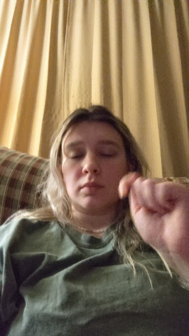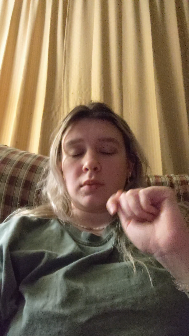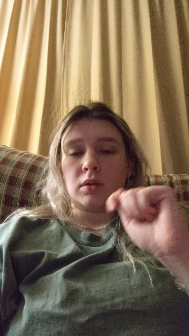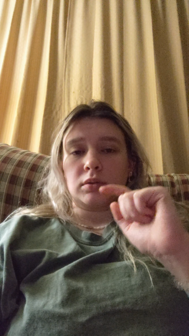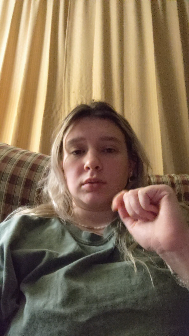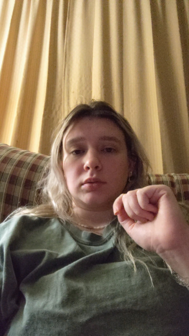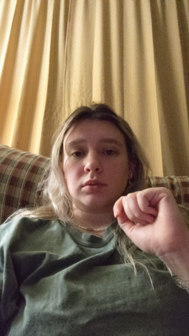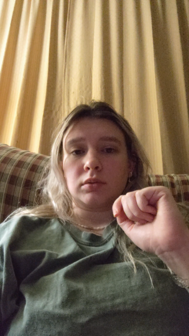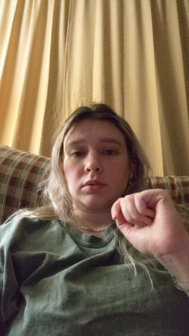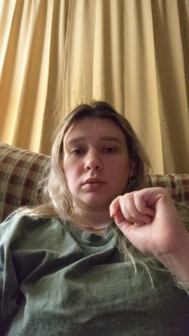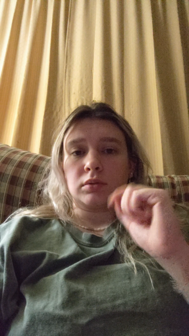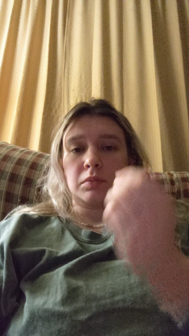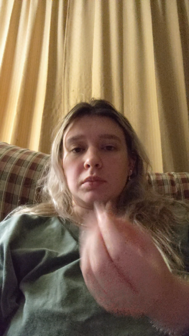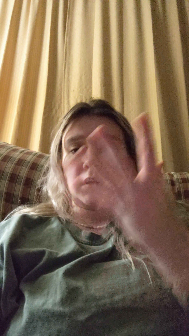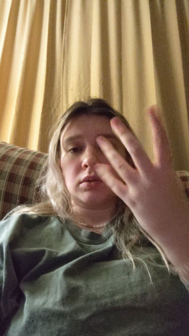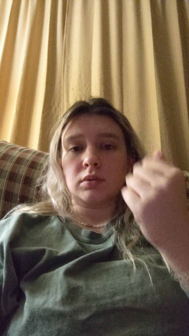plants